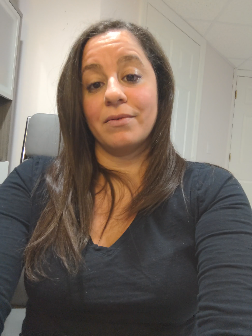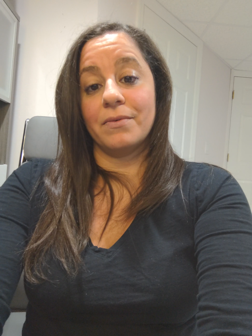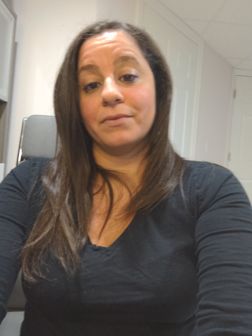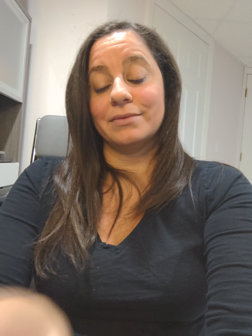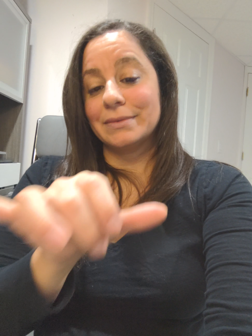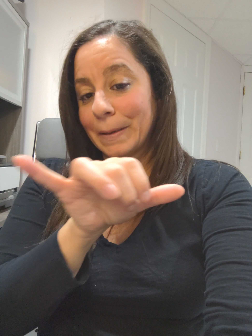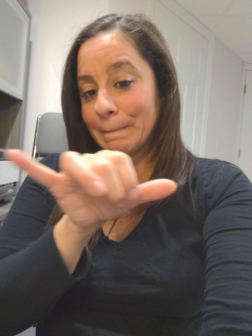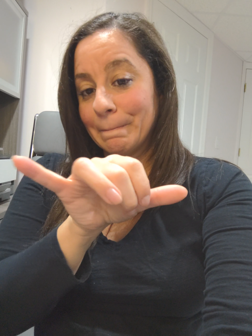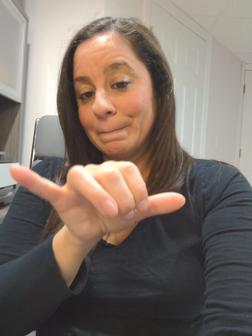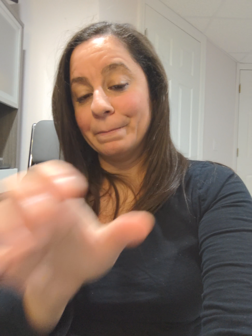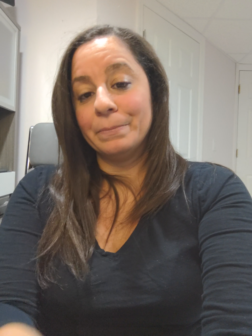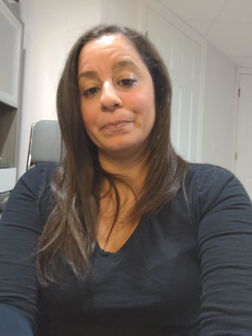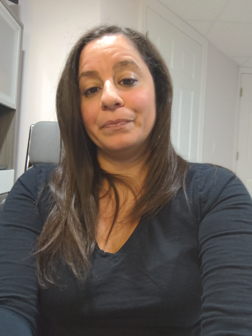same